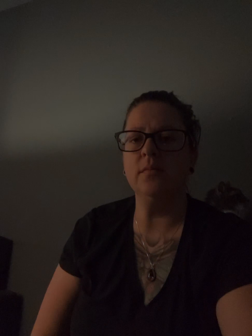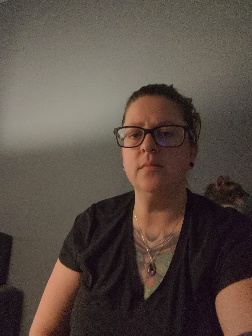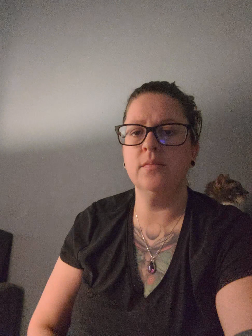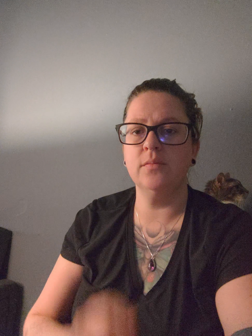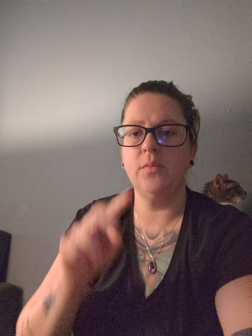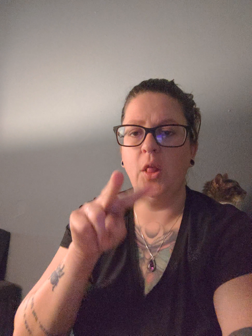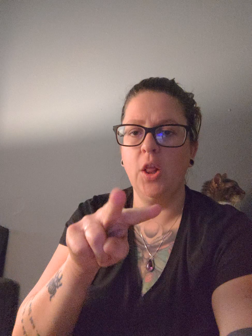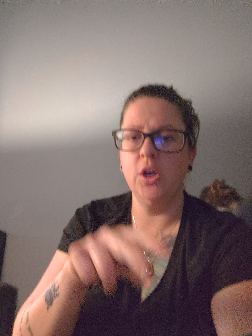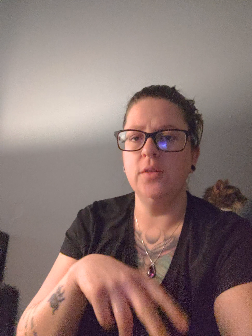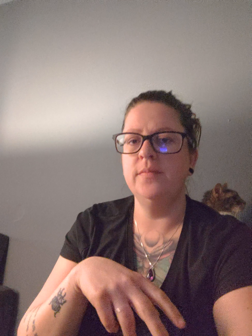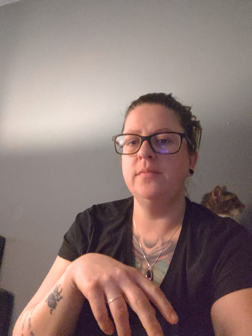look